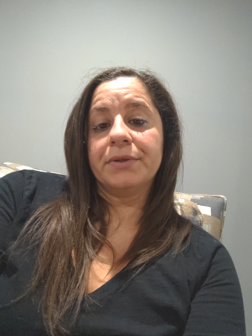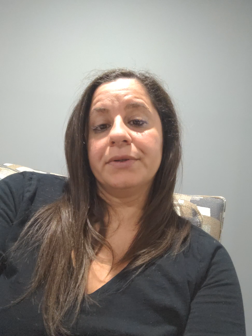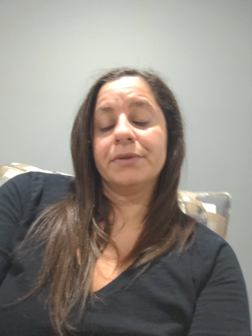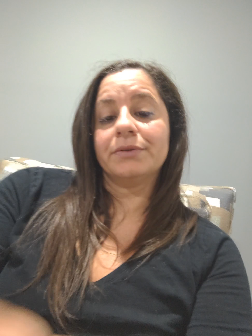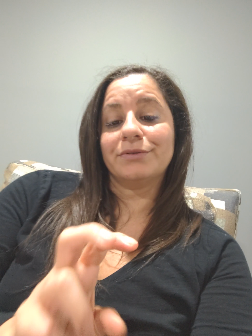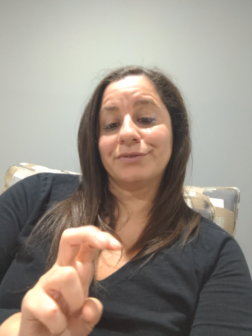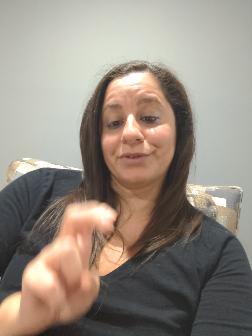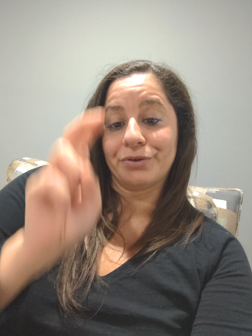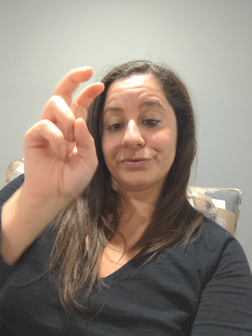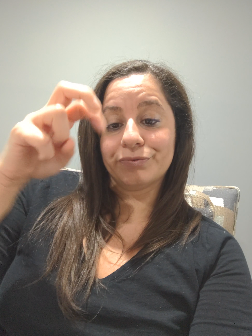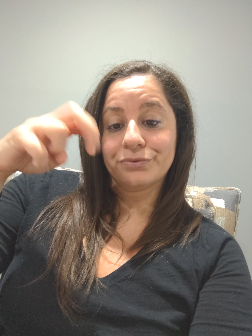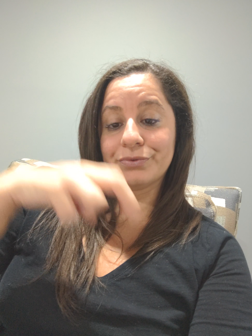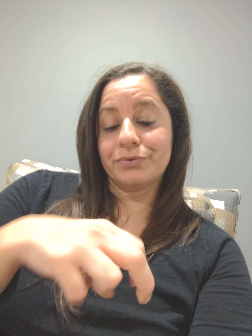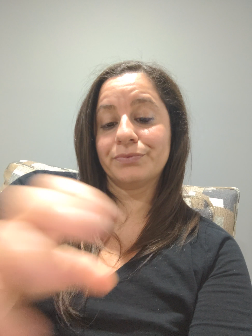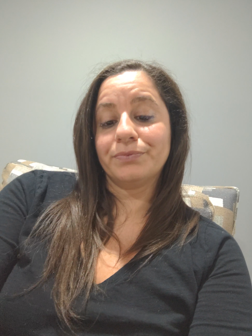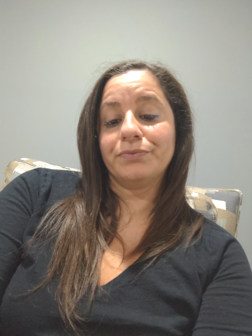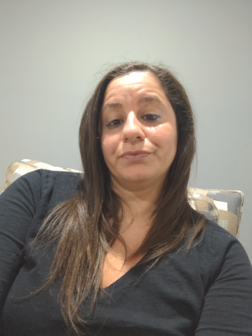stairs